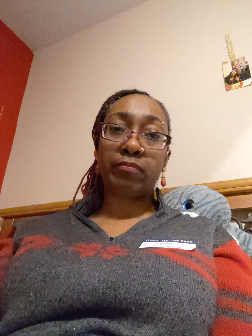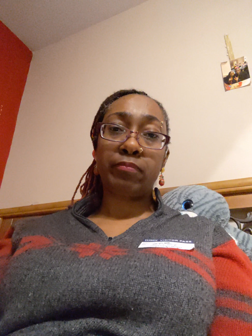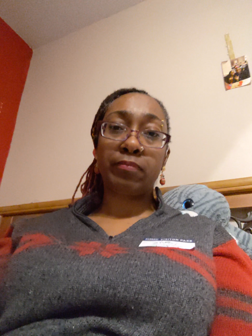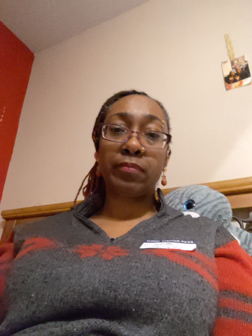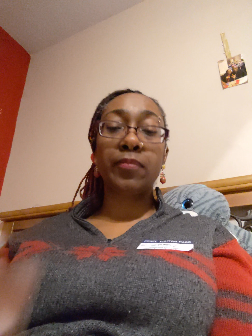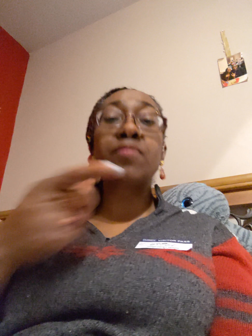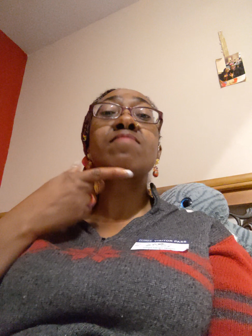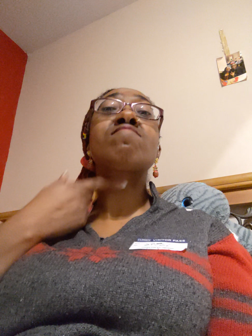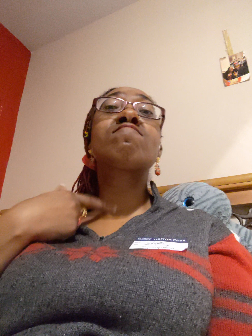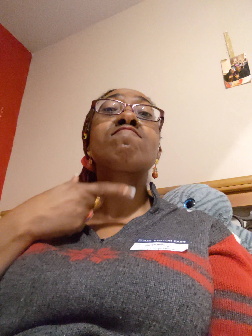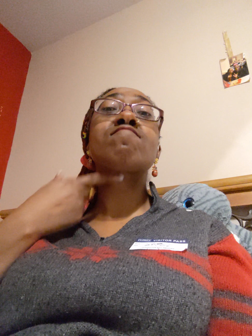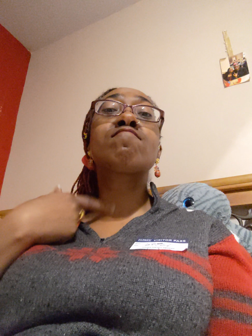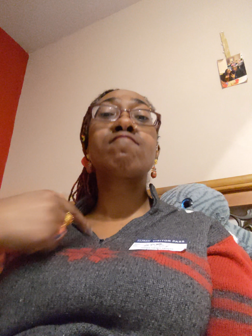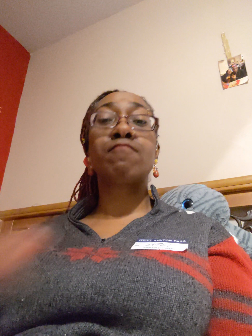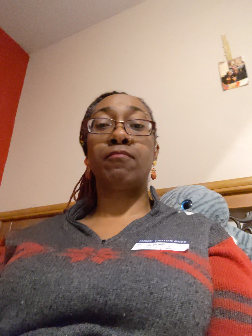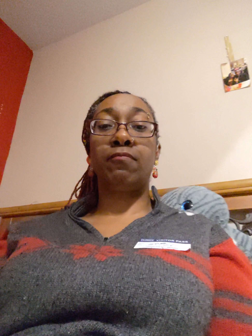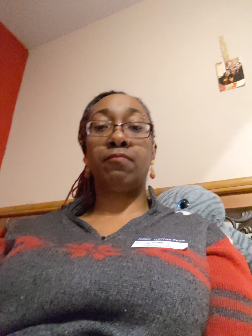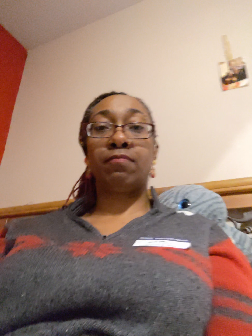thirsty